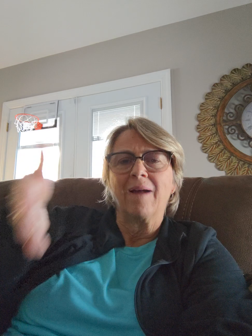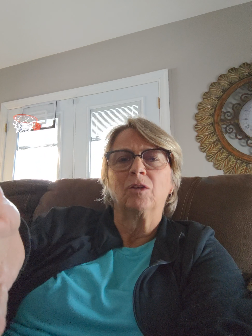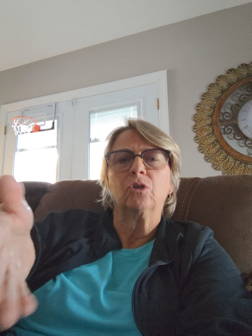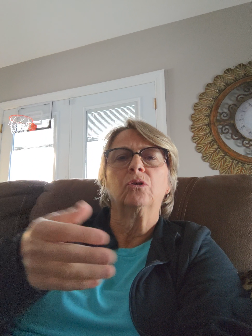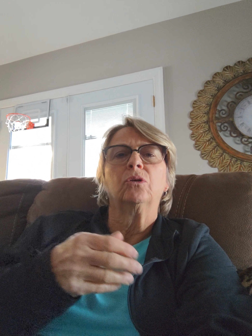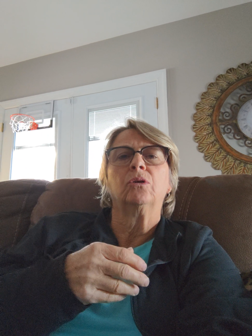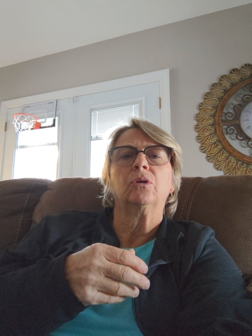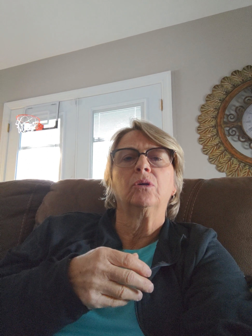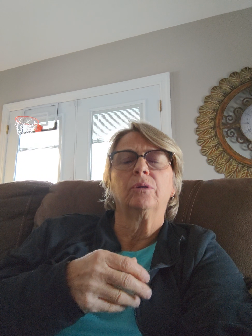after